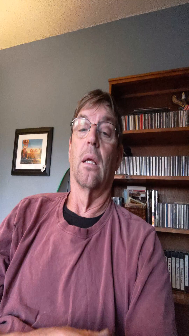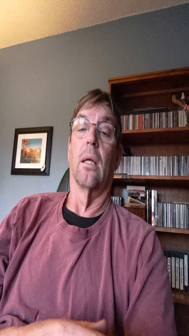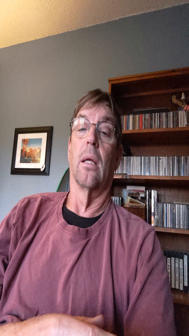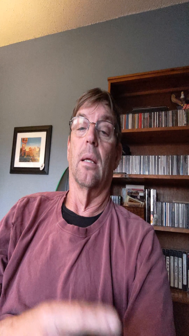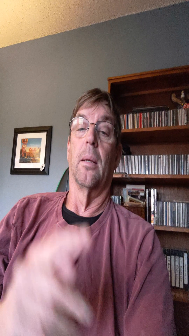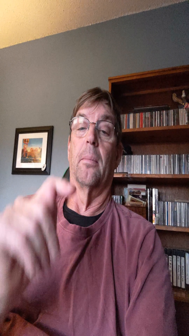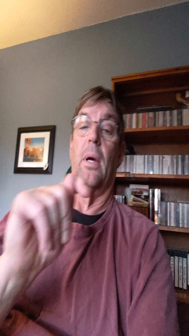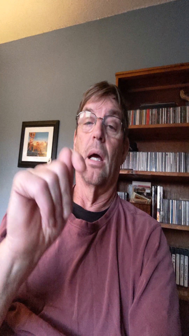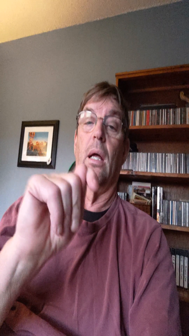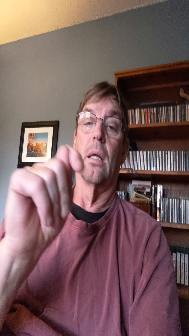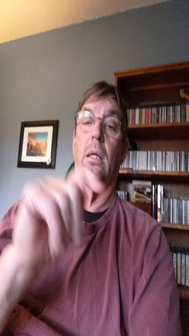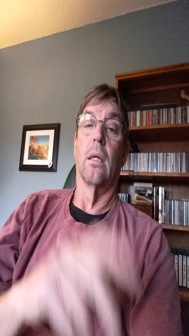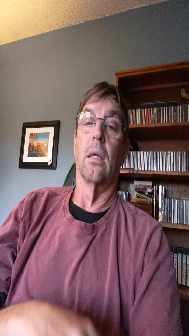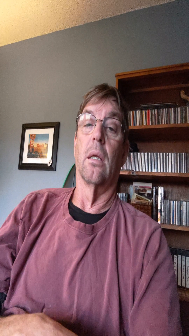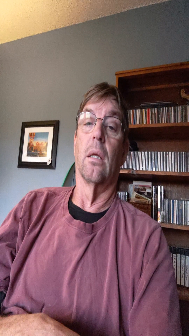potty